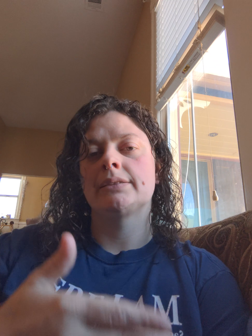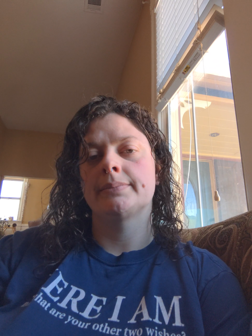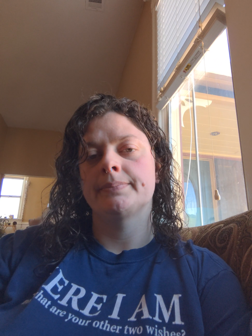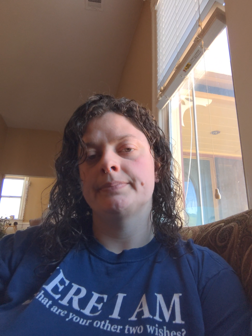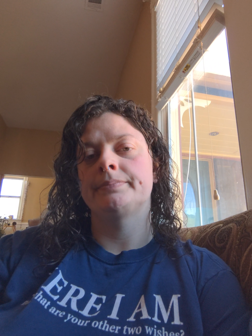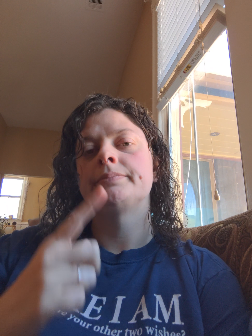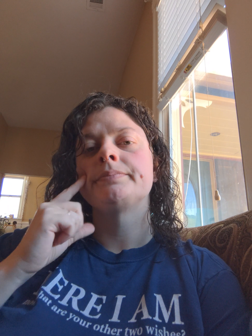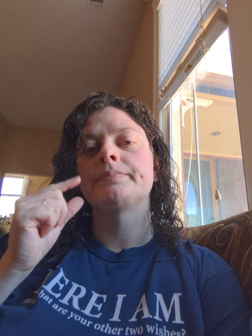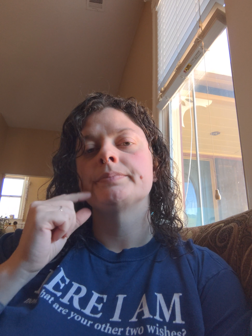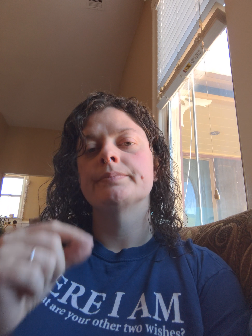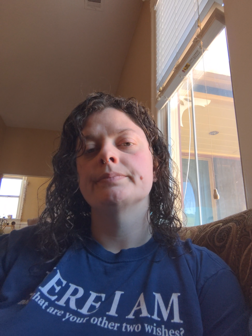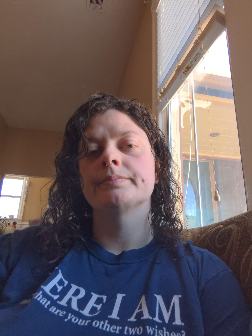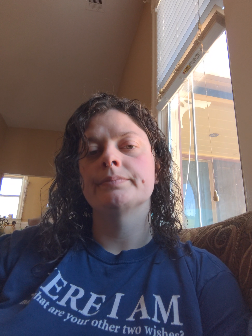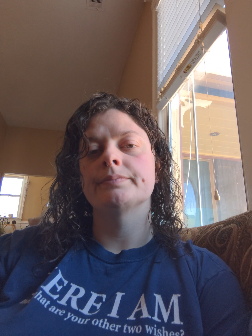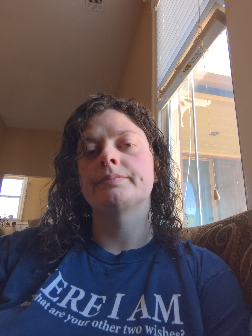cat